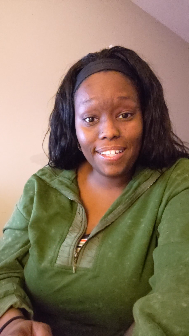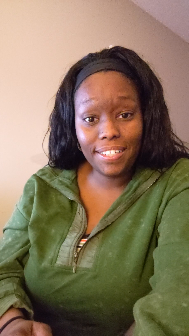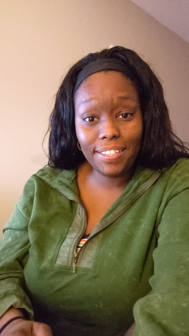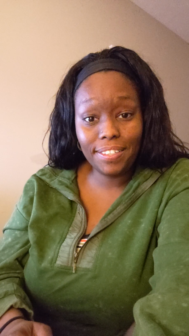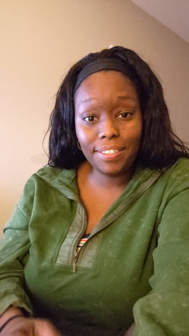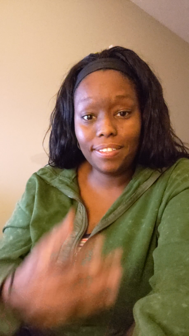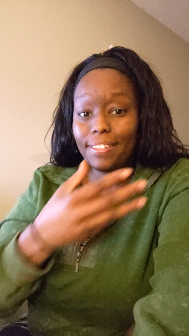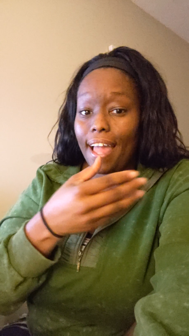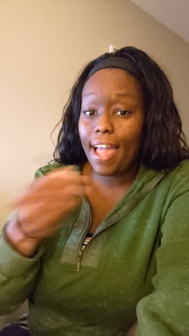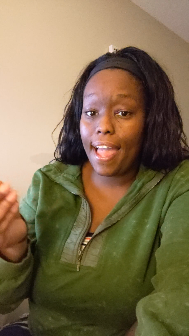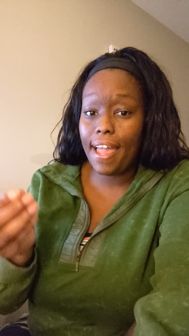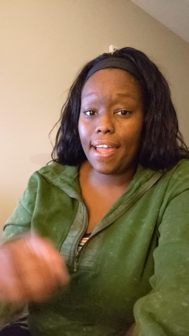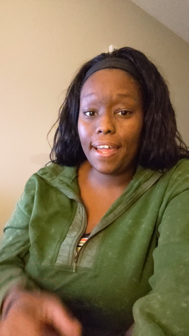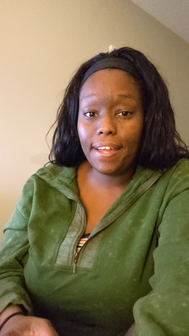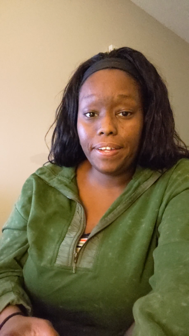and